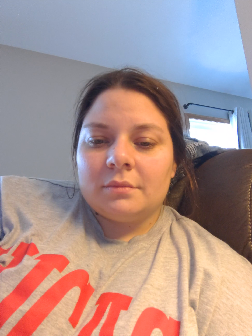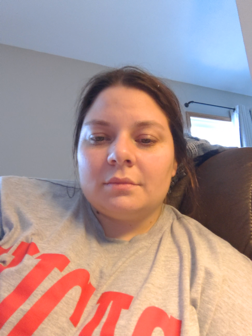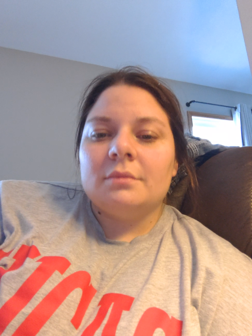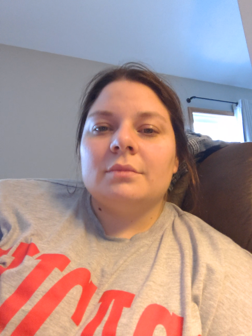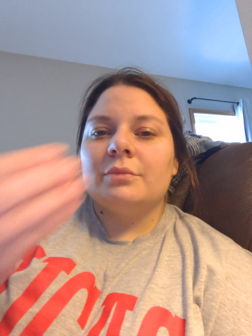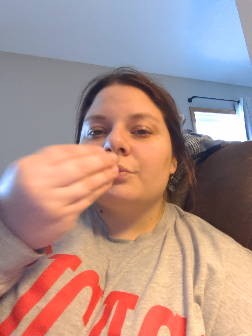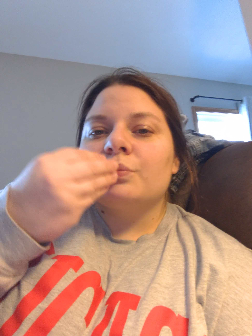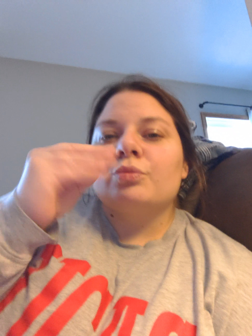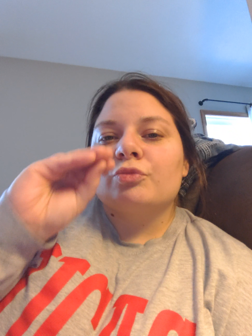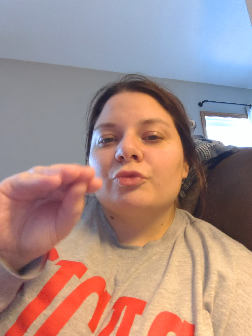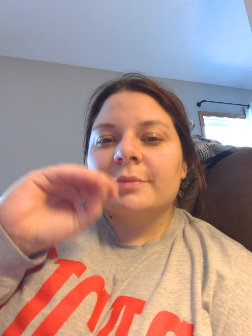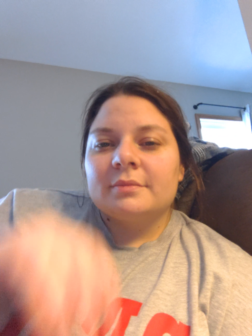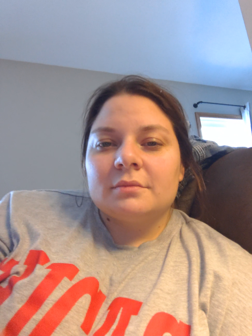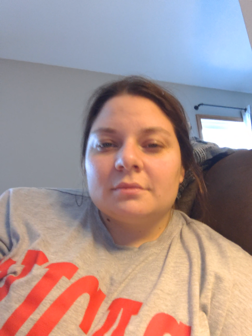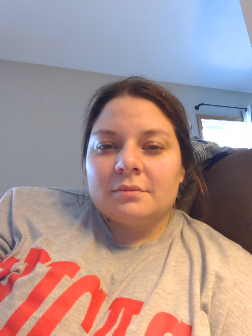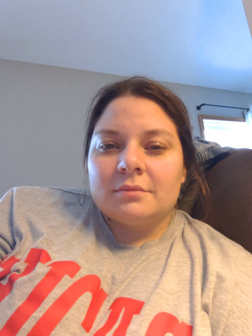kiss